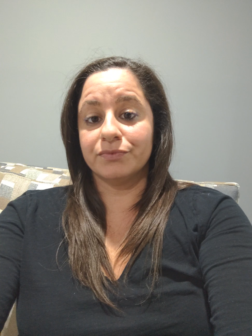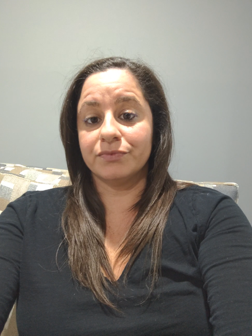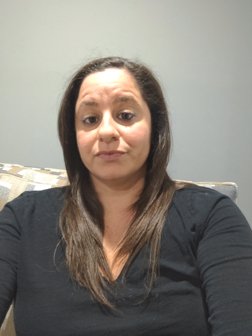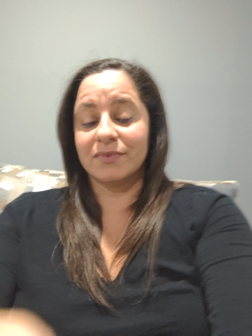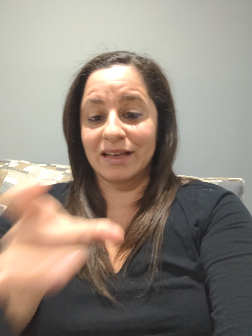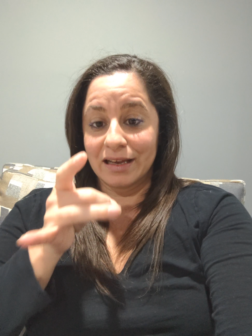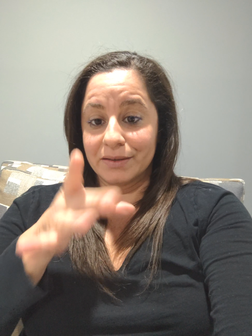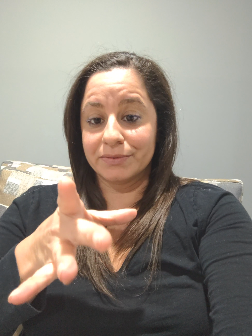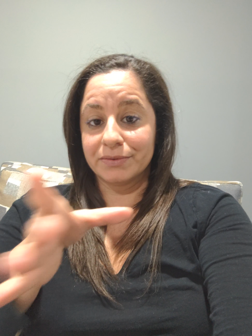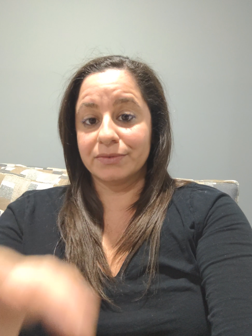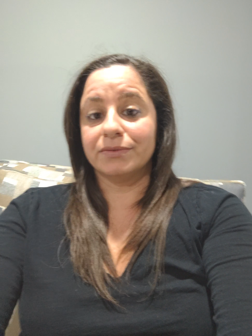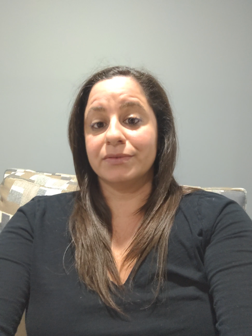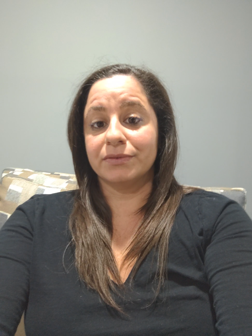hate